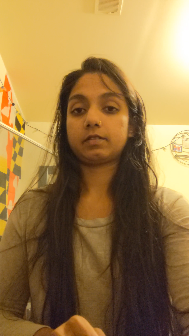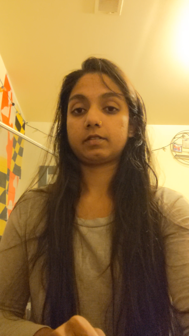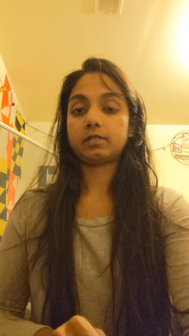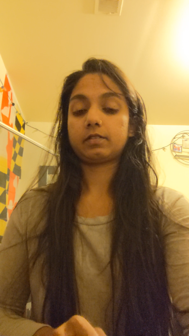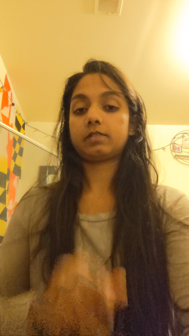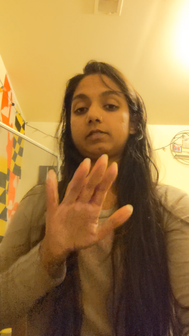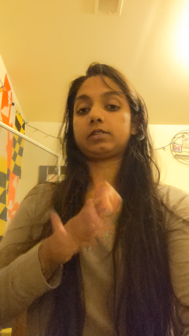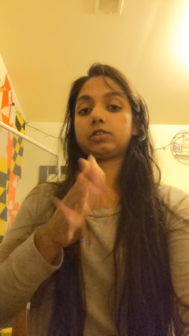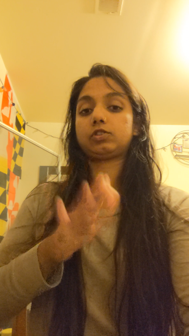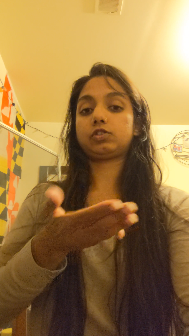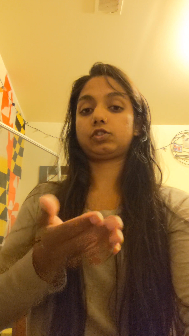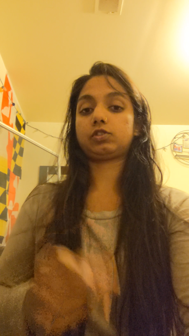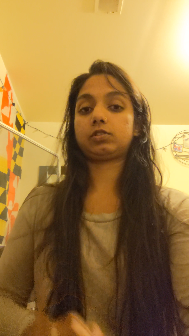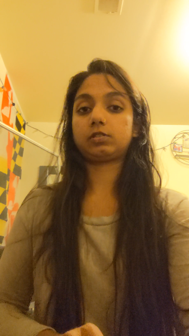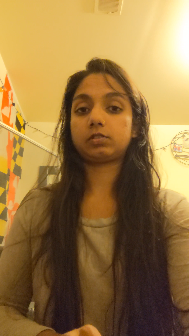kitchen